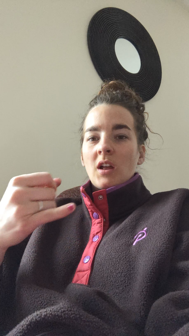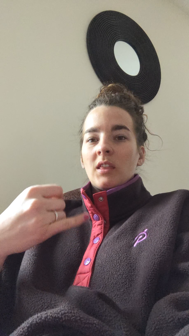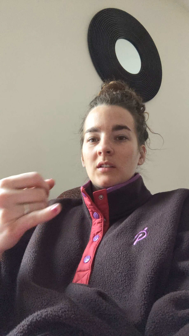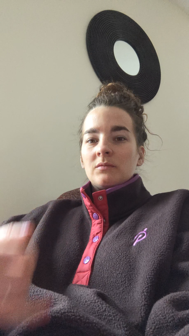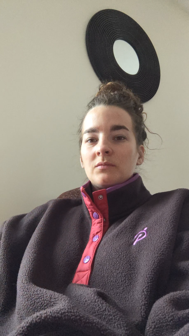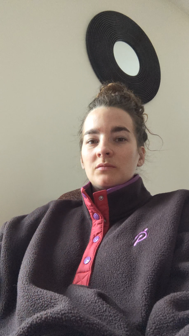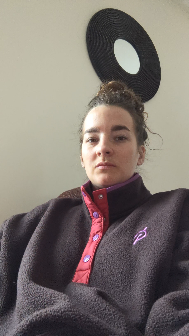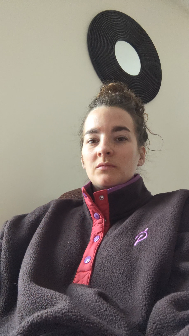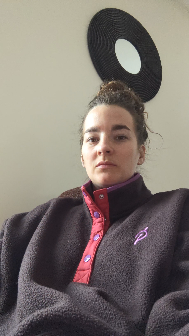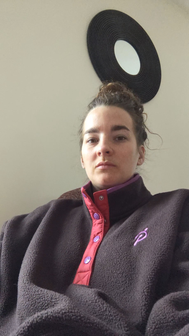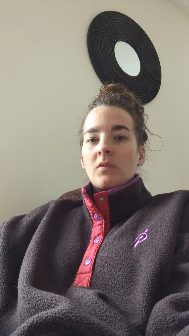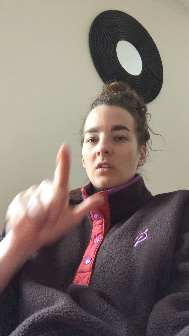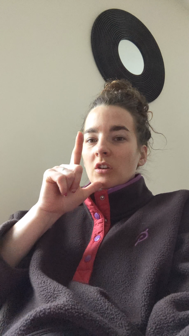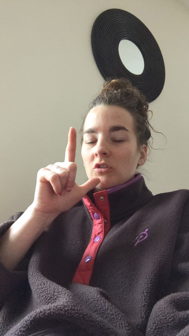lunch